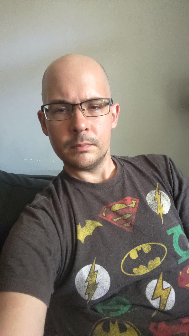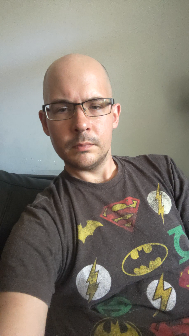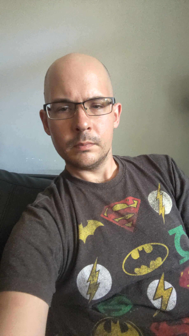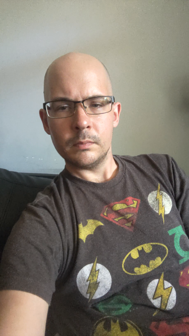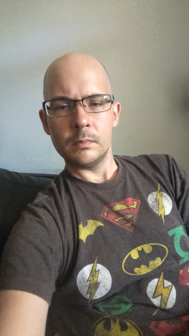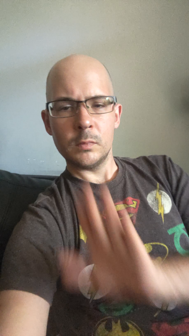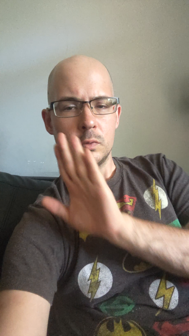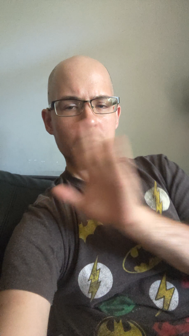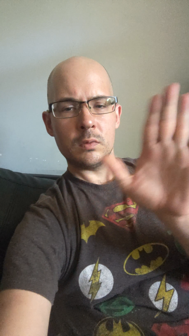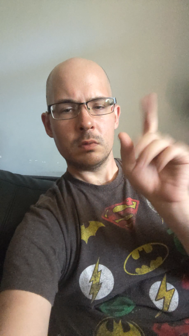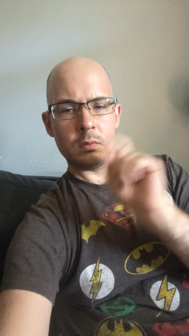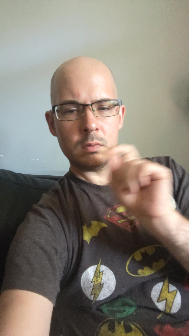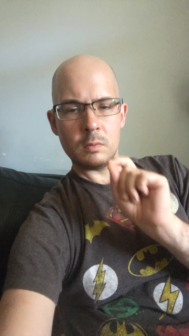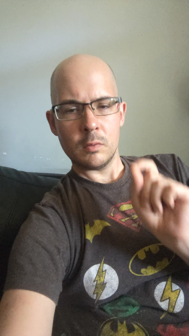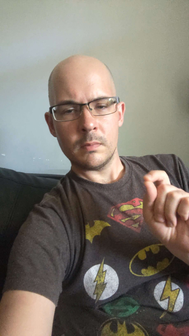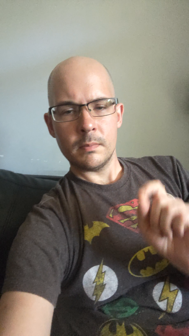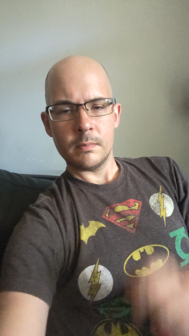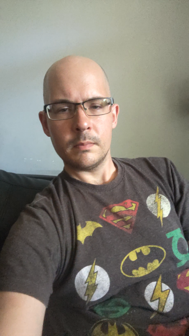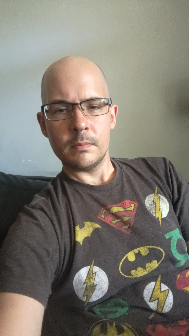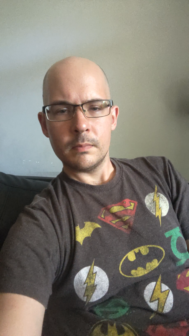chalk